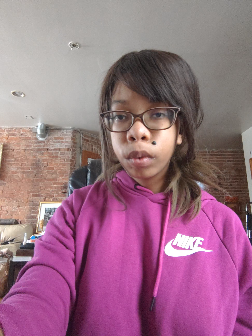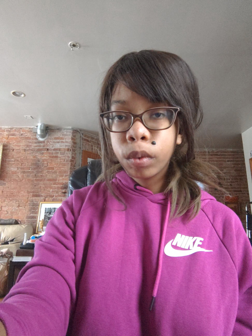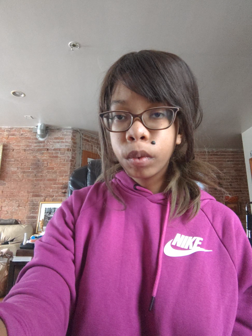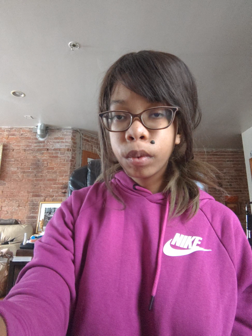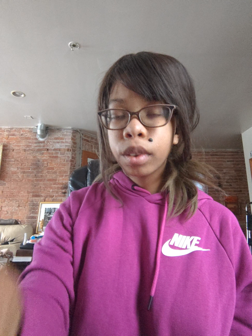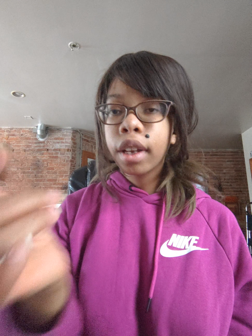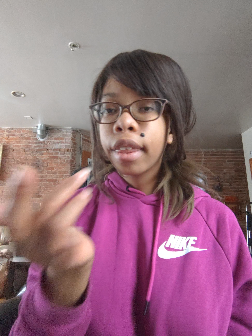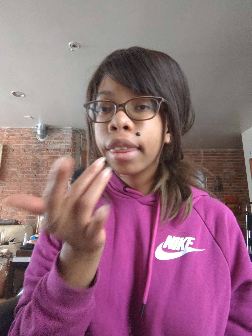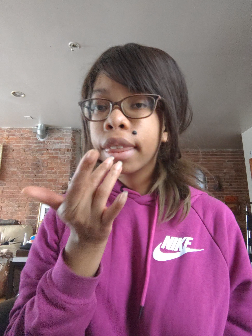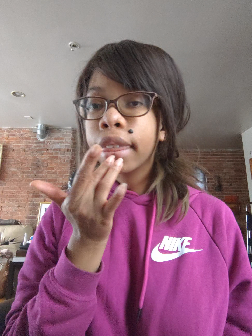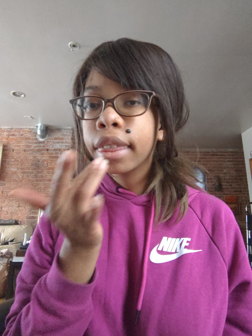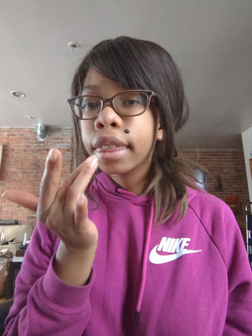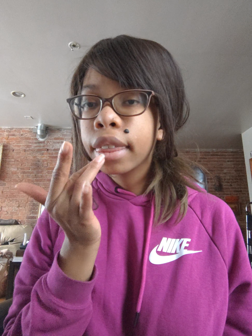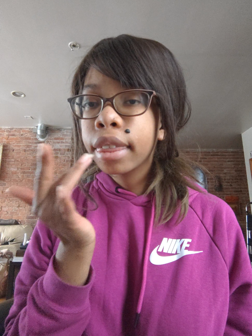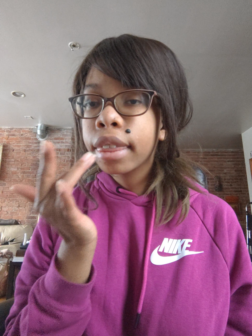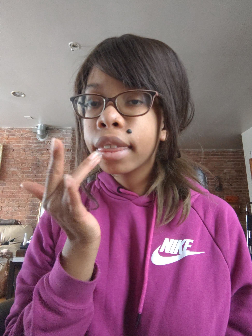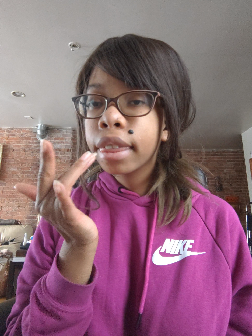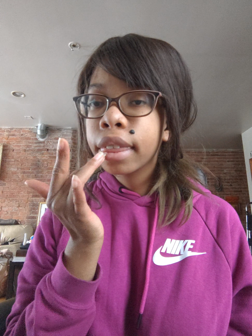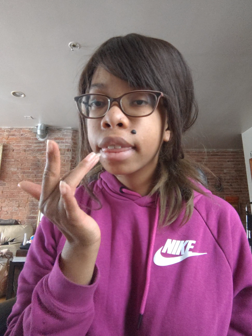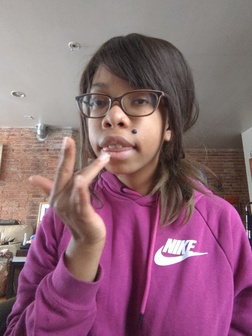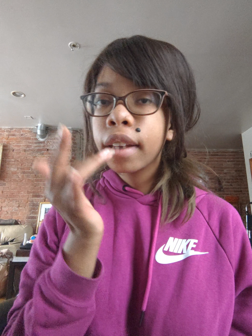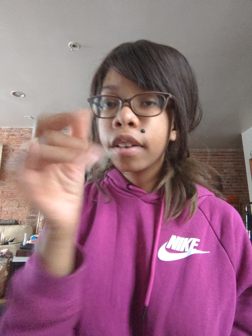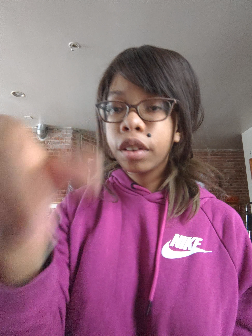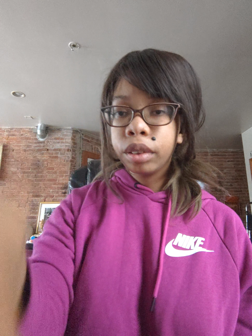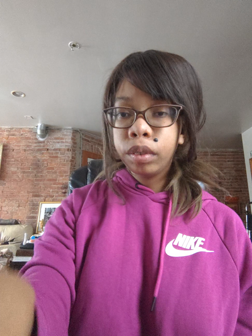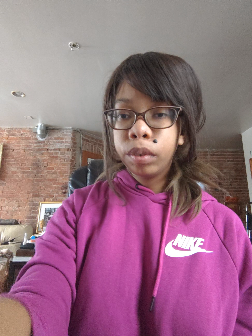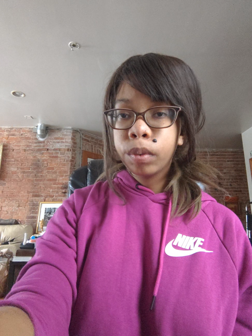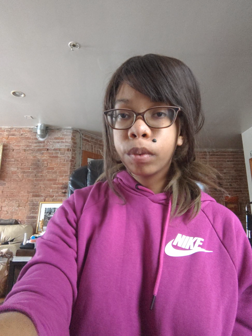taste